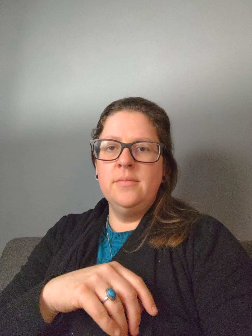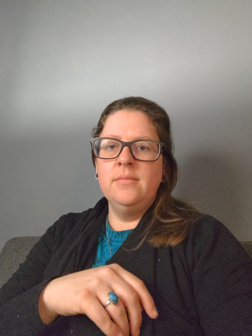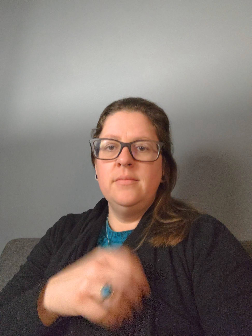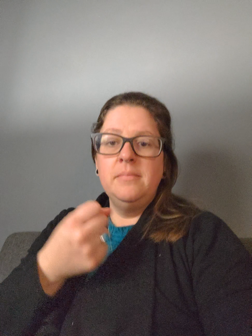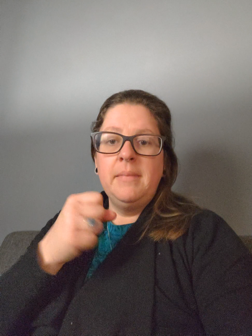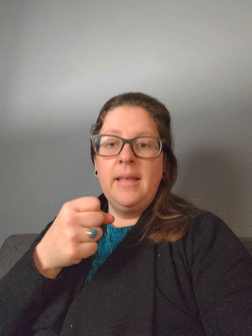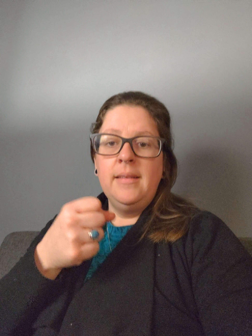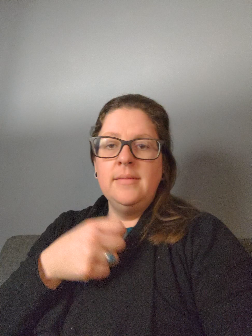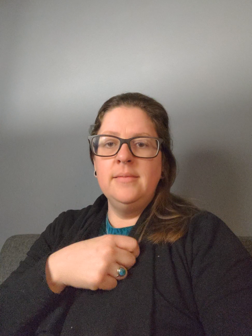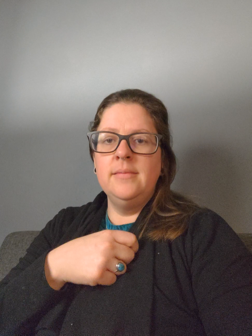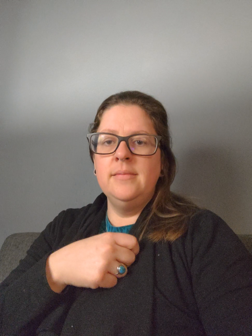make